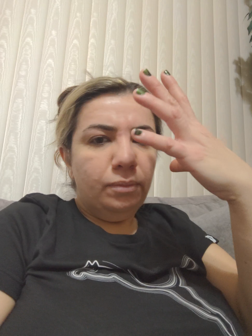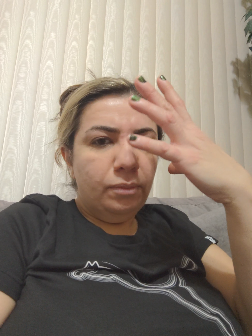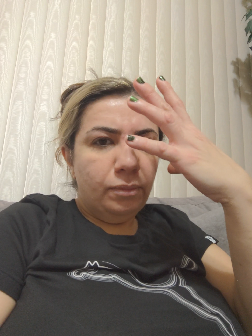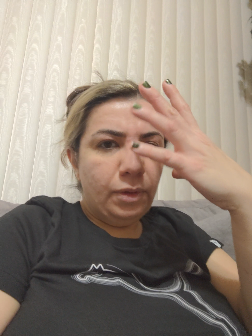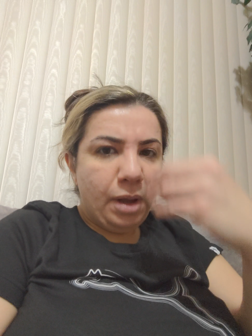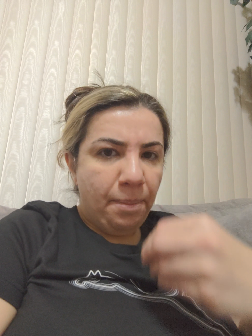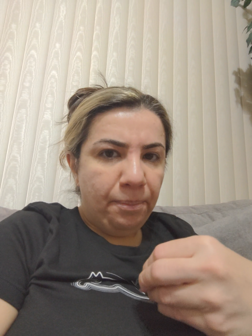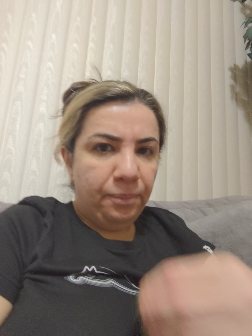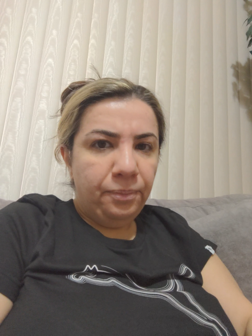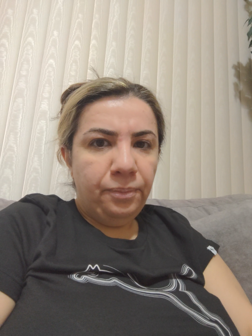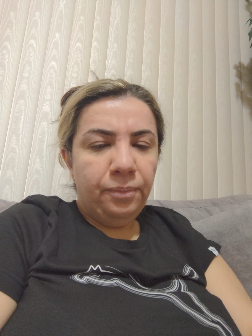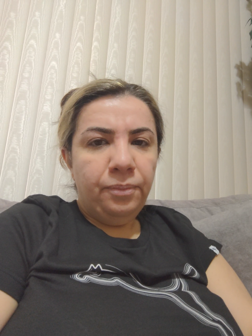sleep